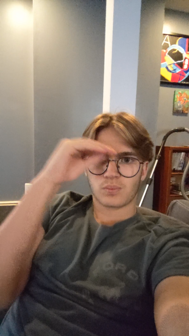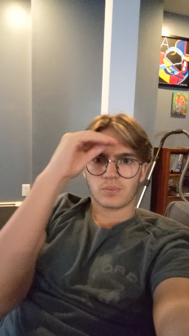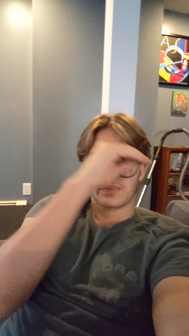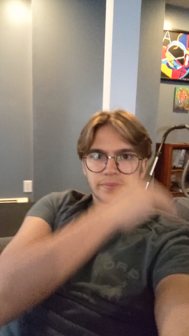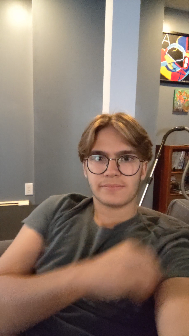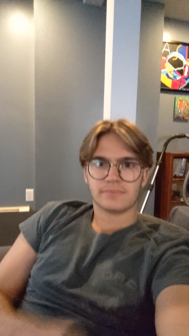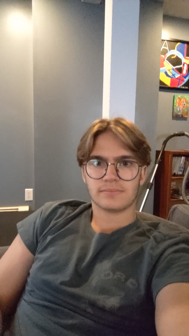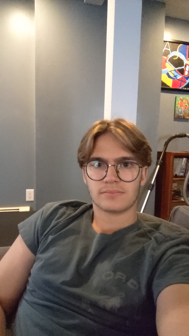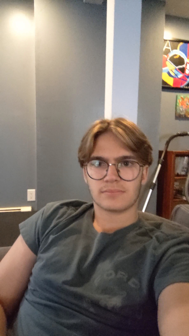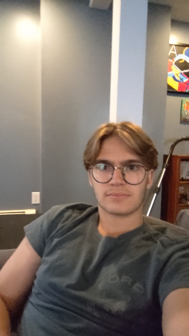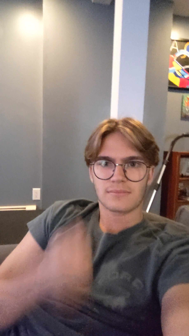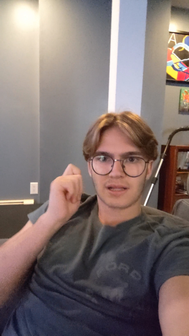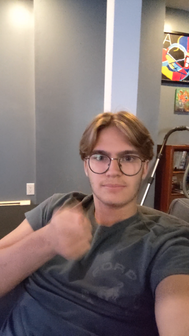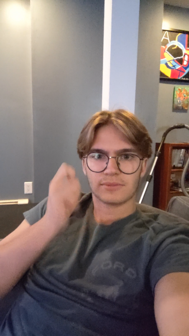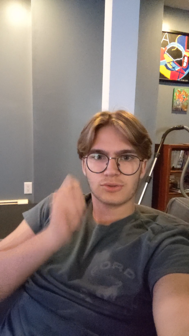hammer